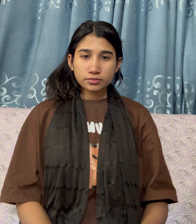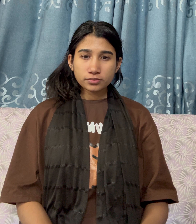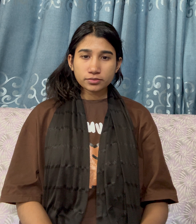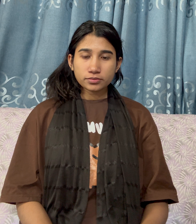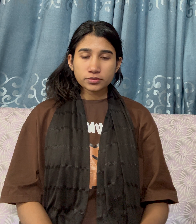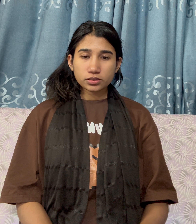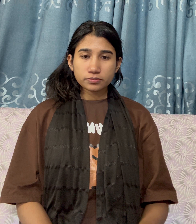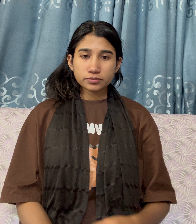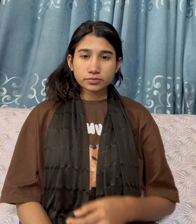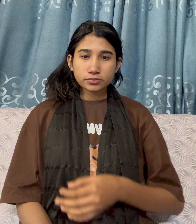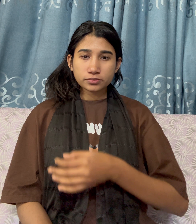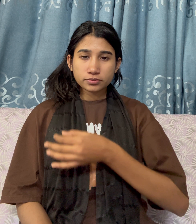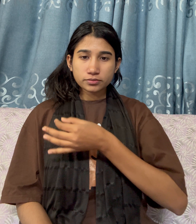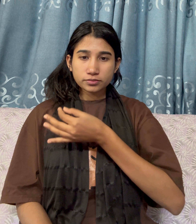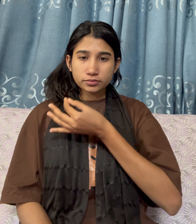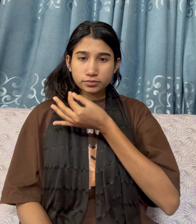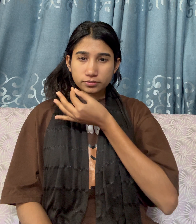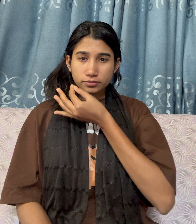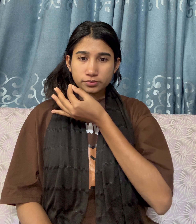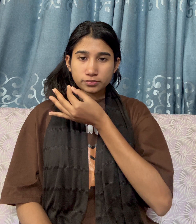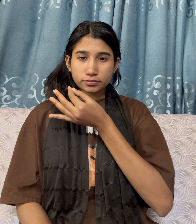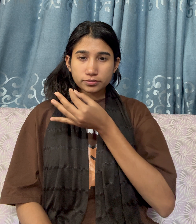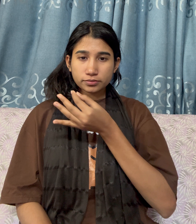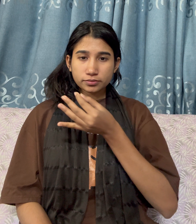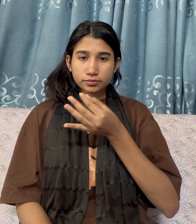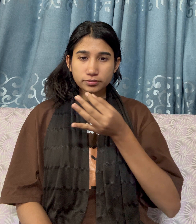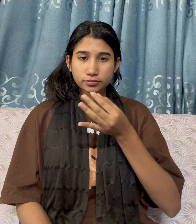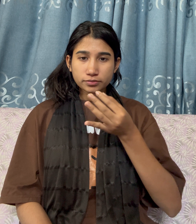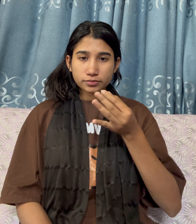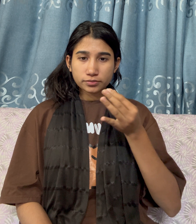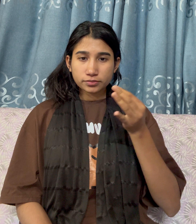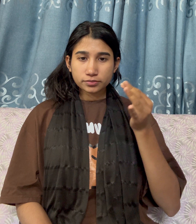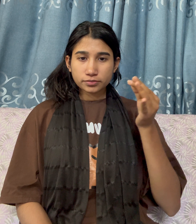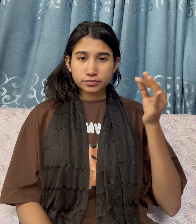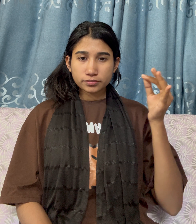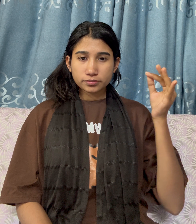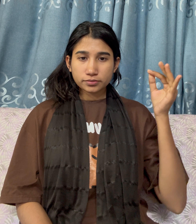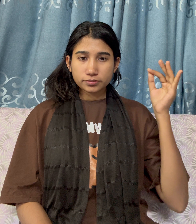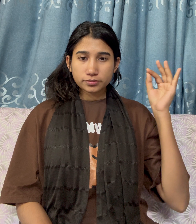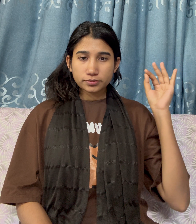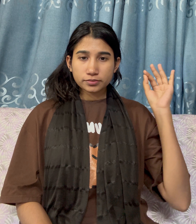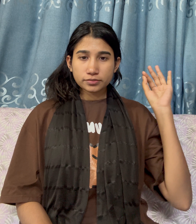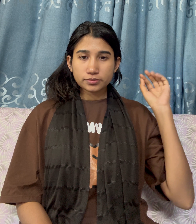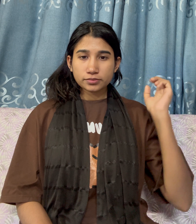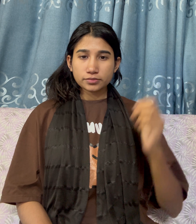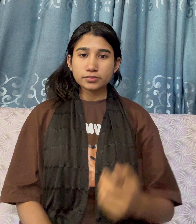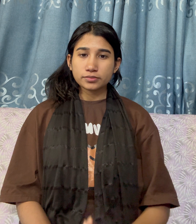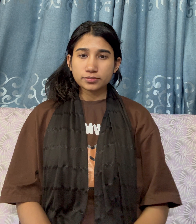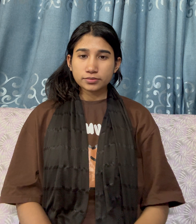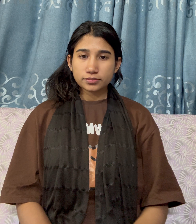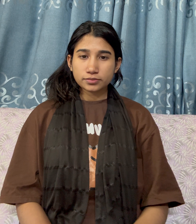গান করা